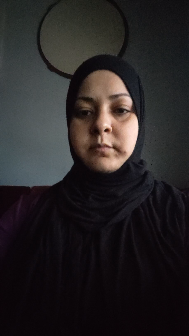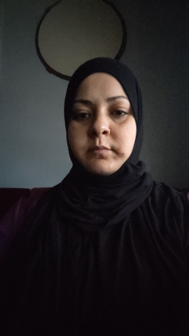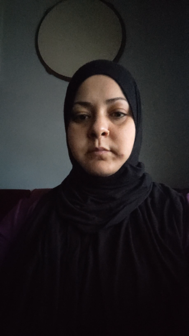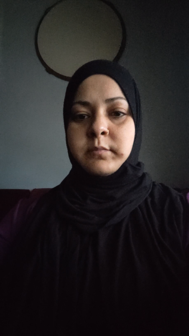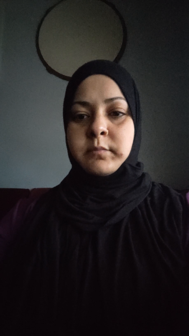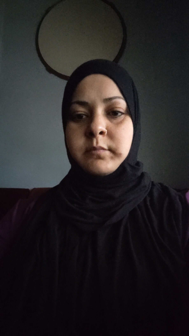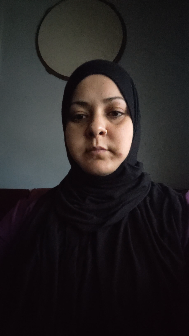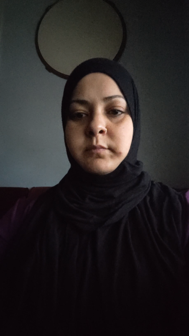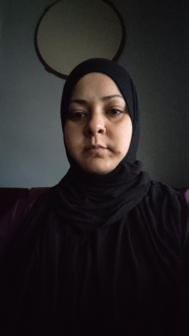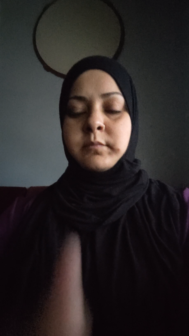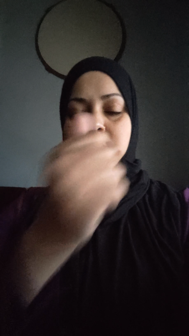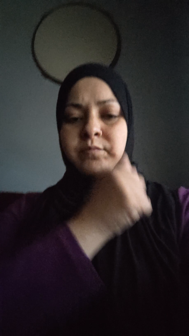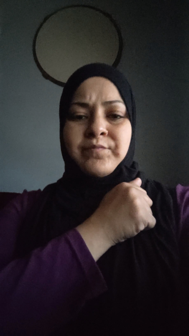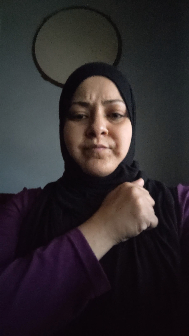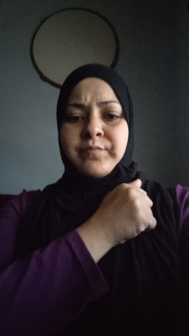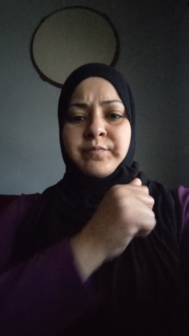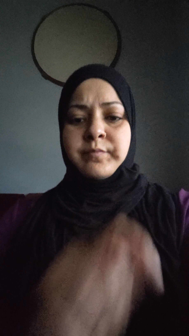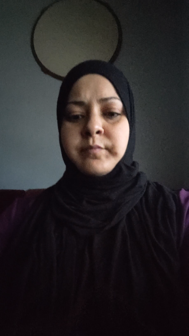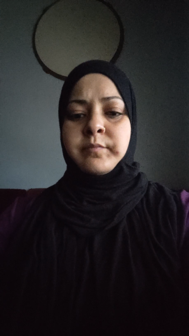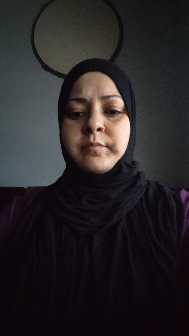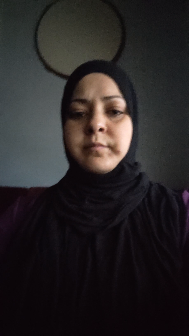hug